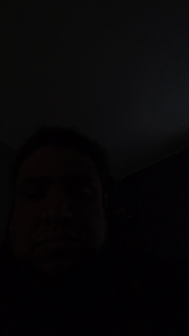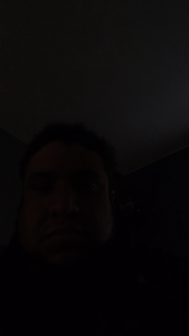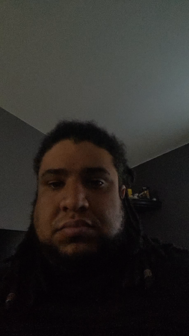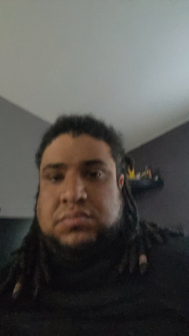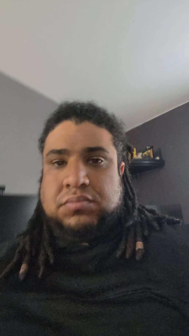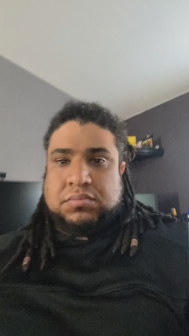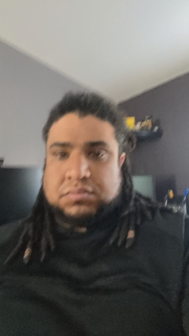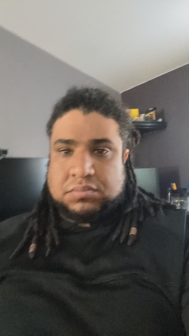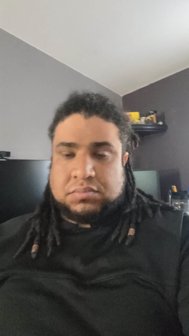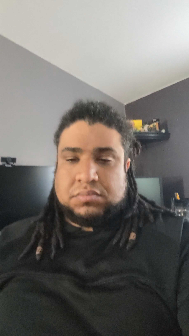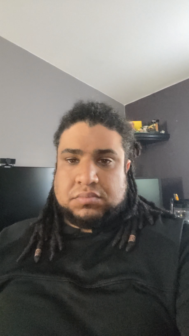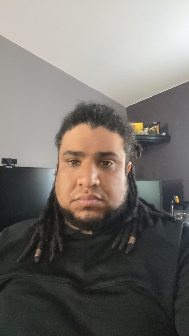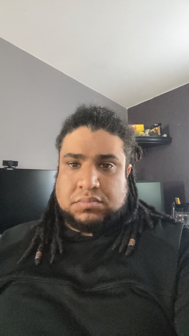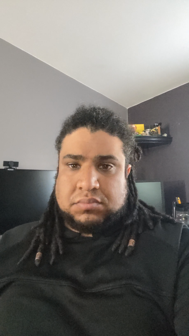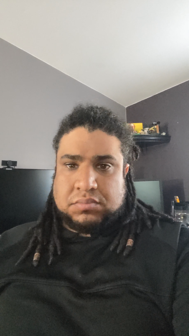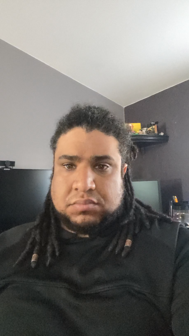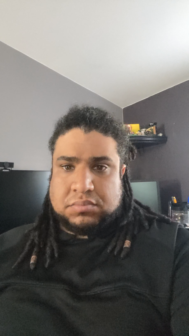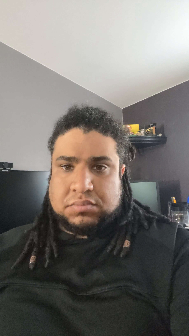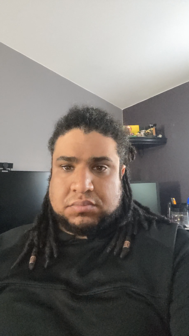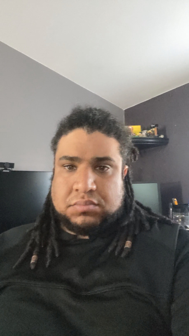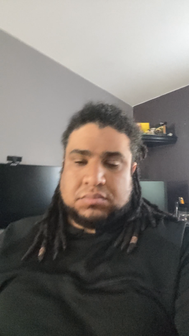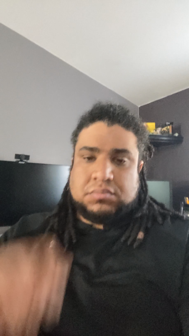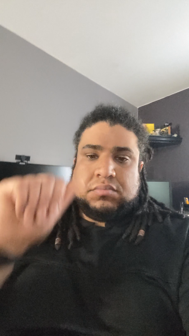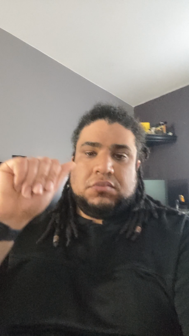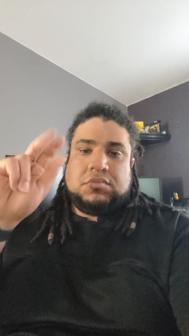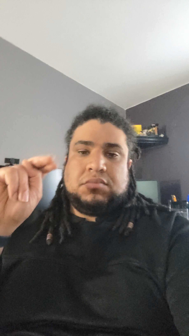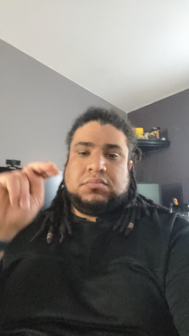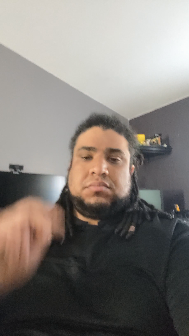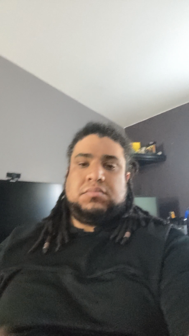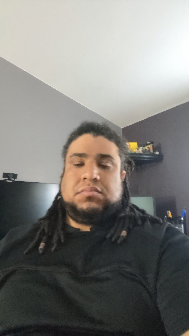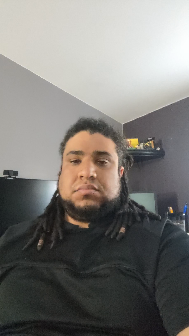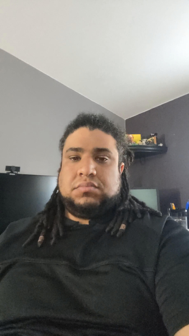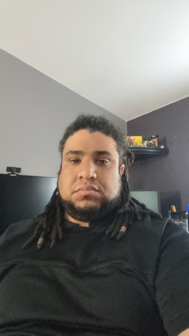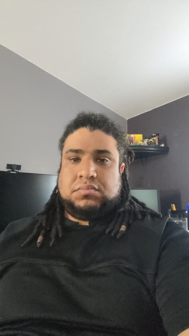an